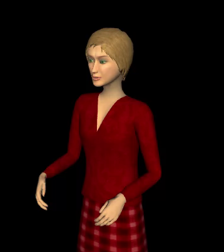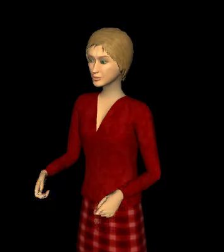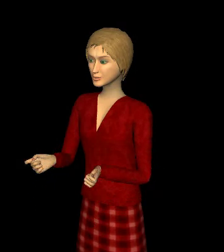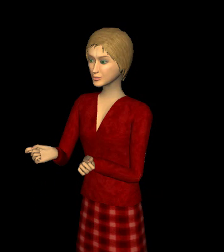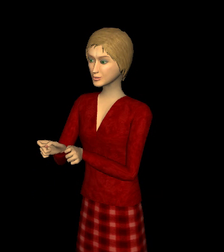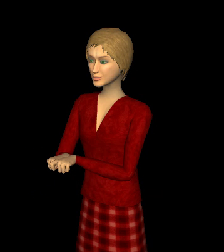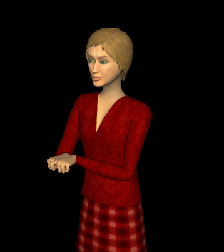مغلق